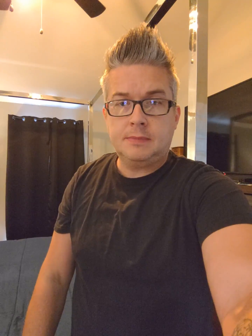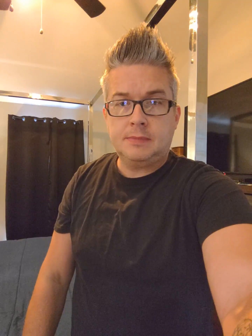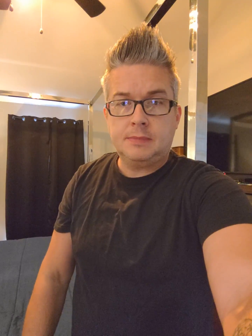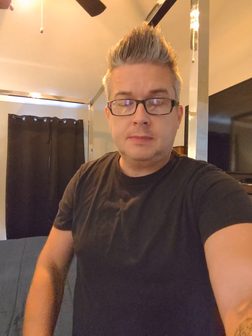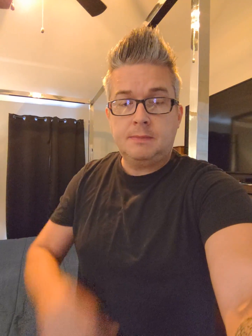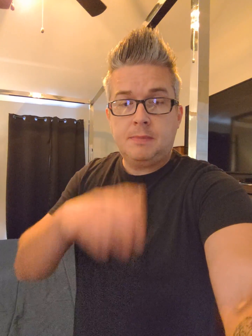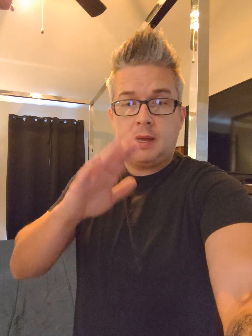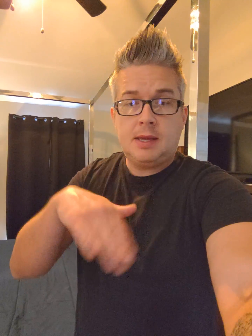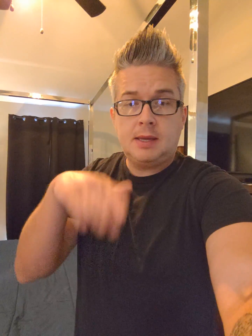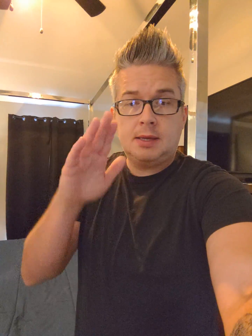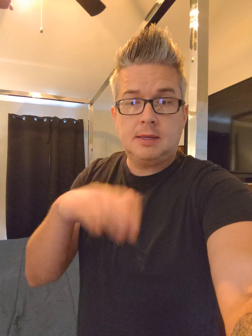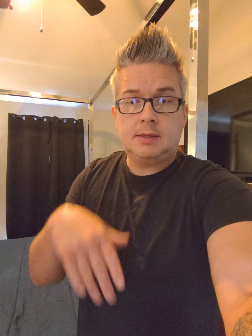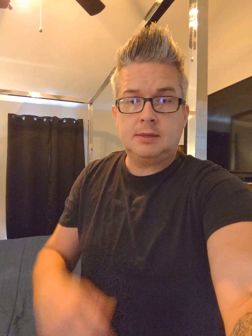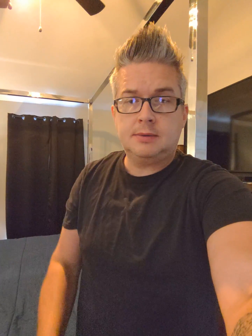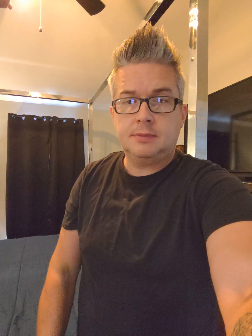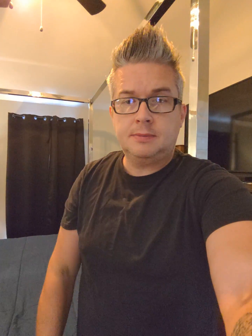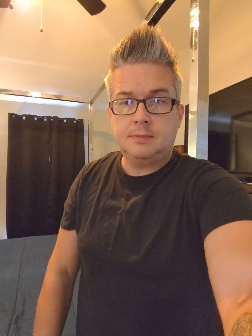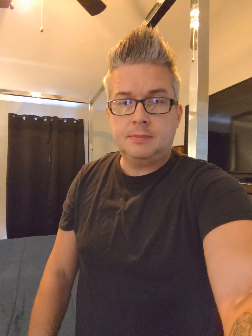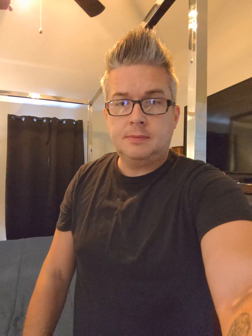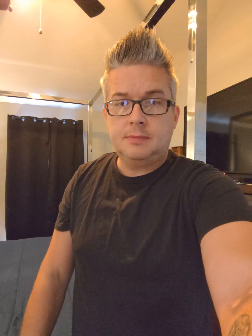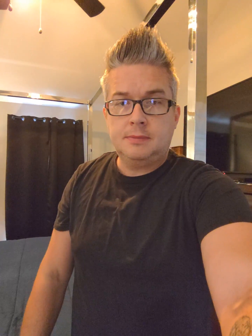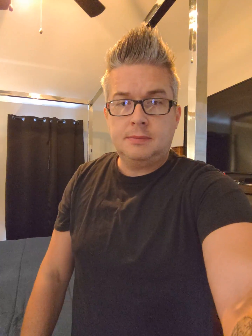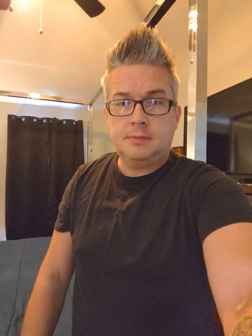paint